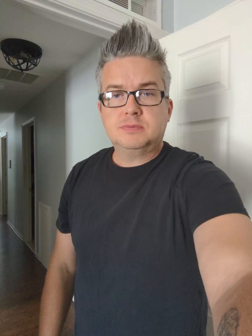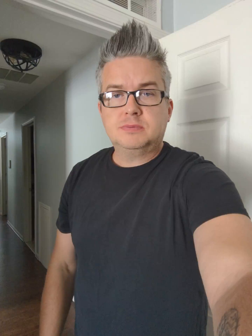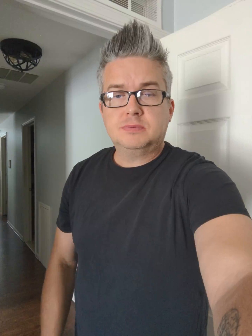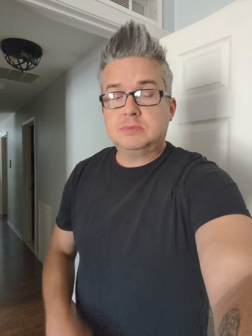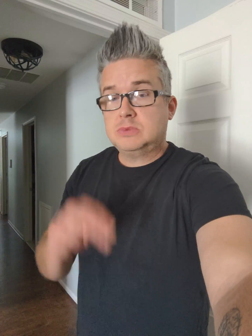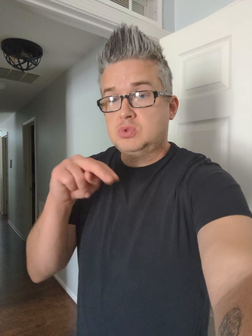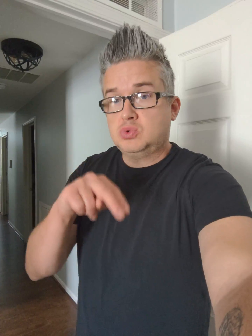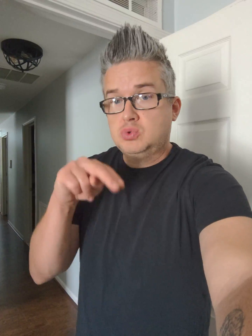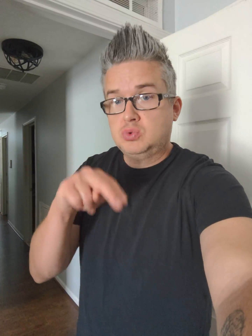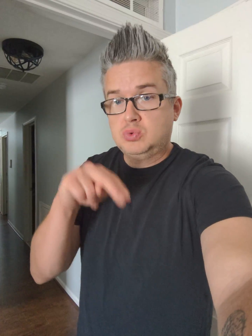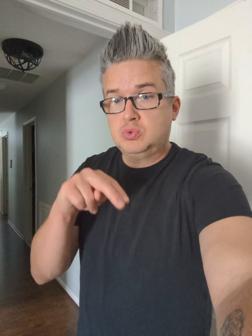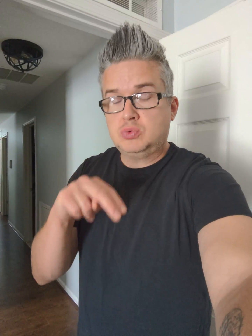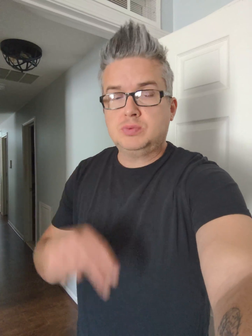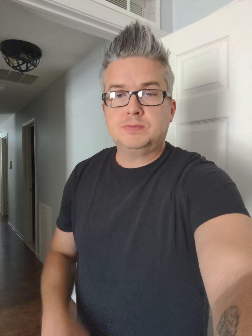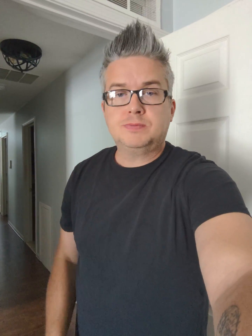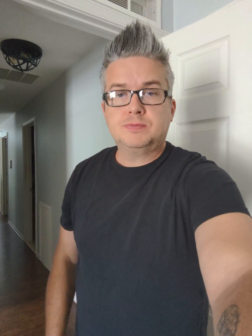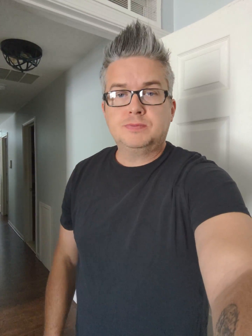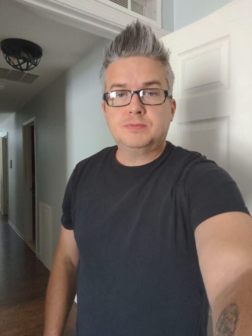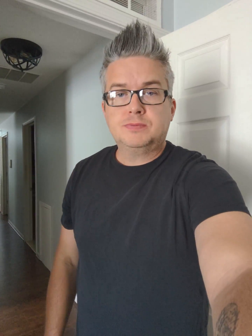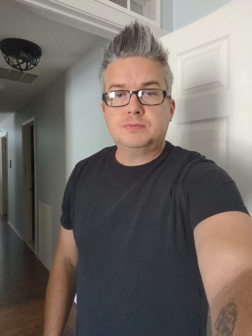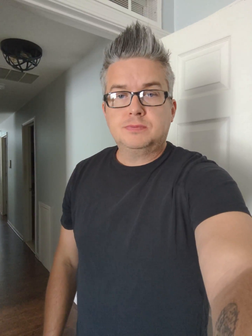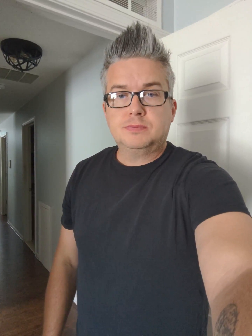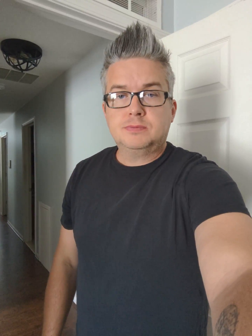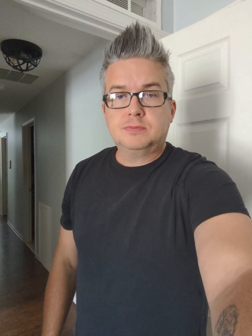nurse